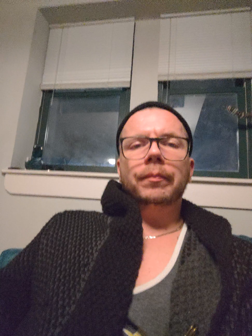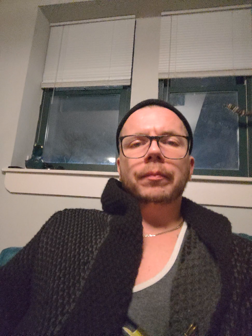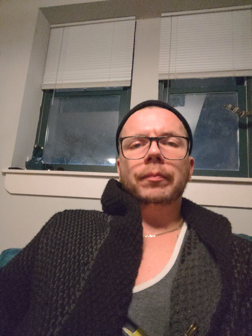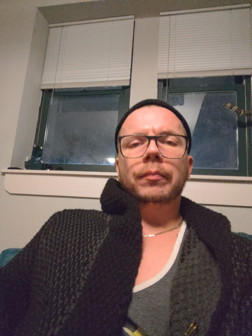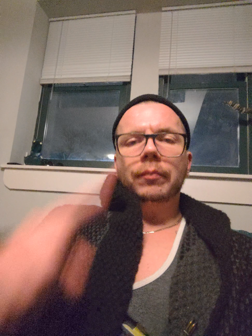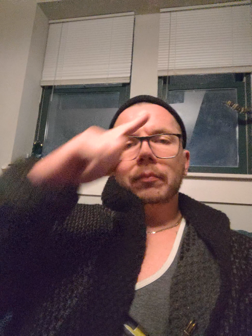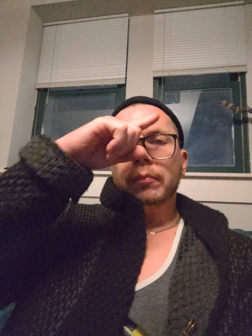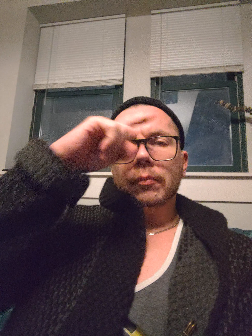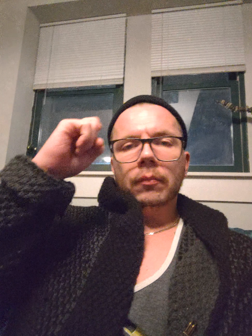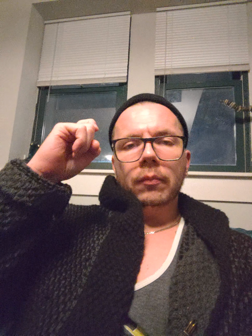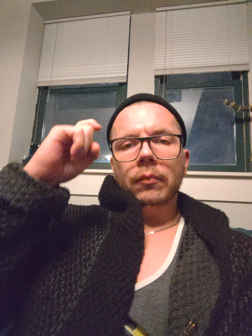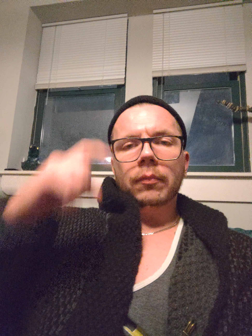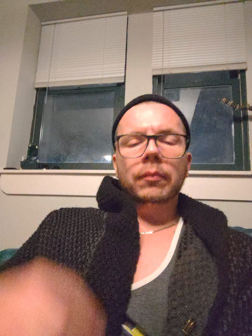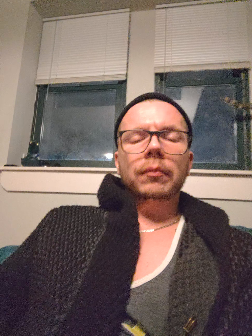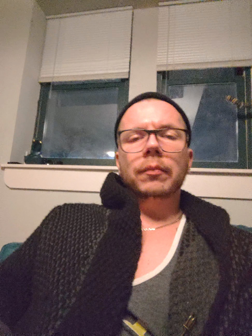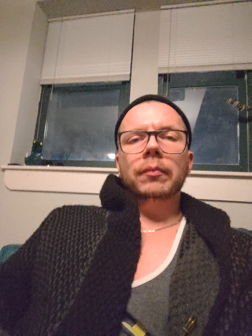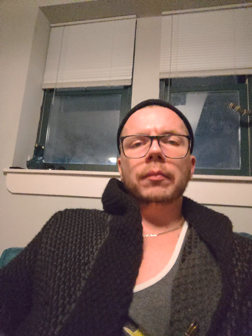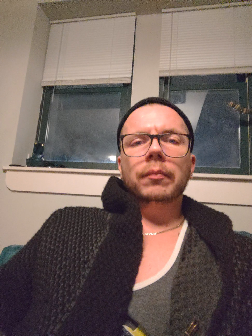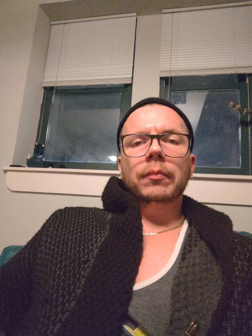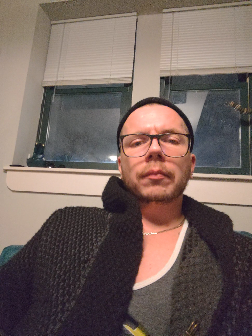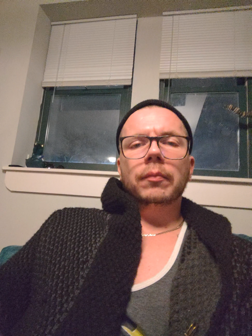because